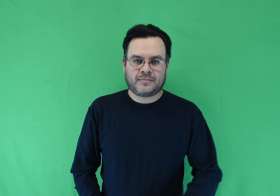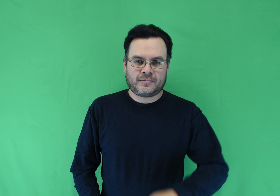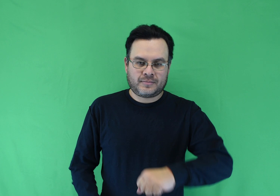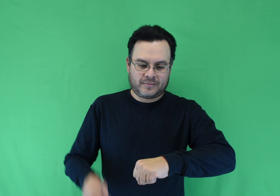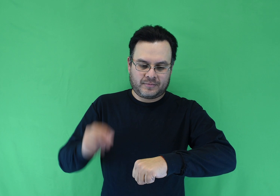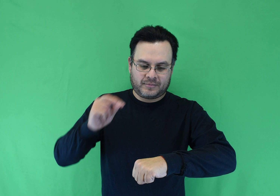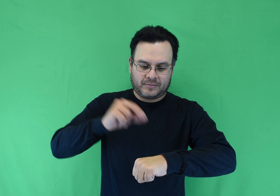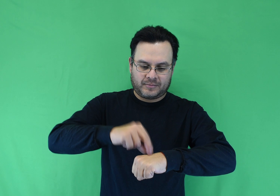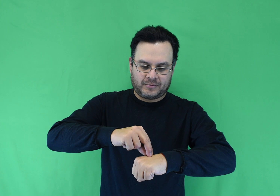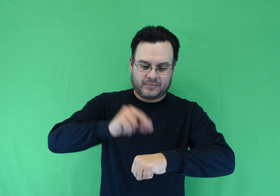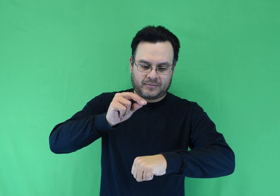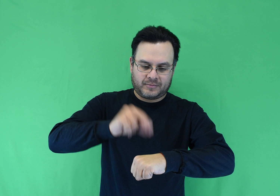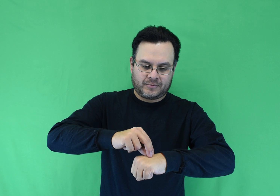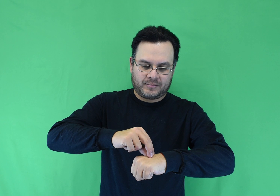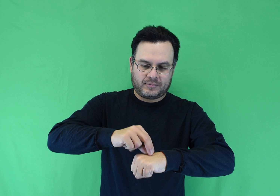doctor